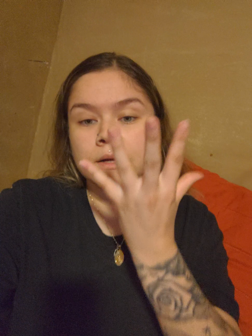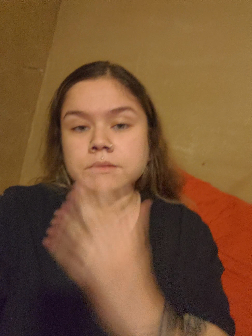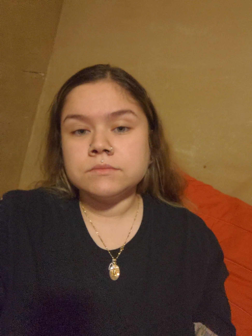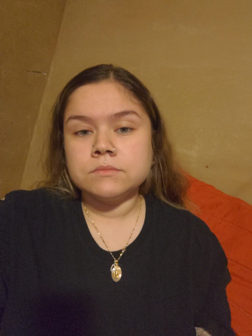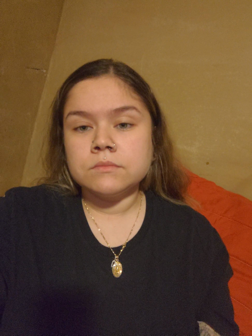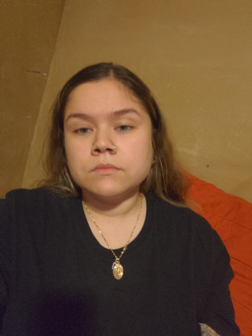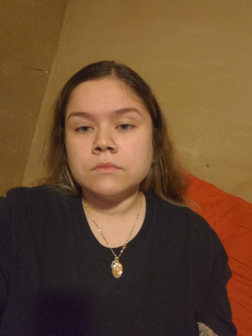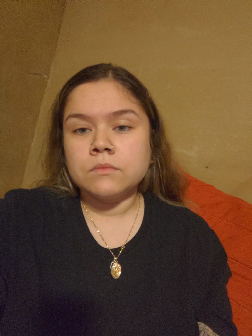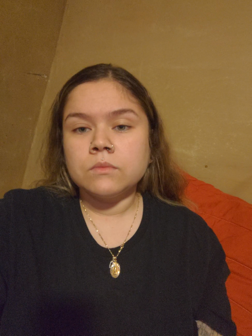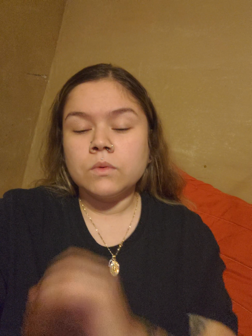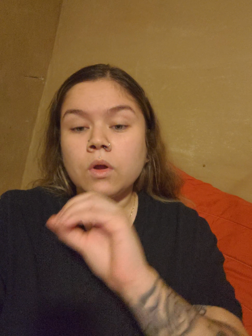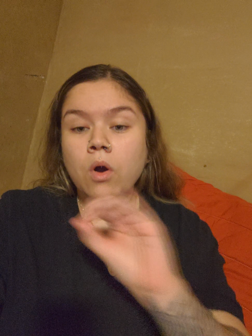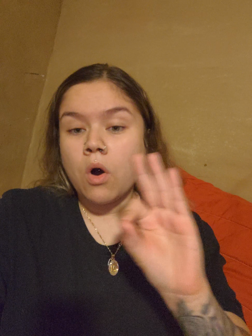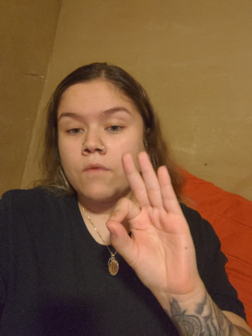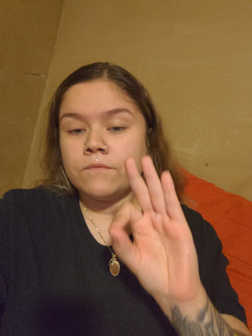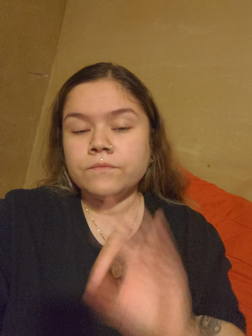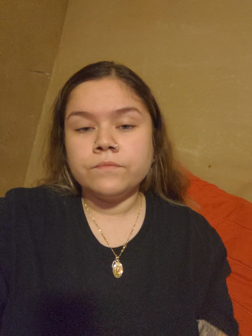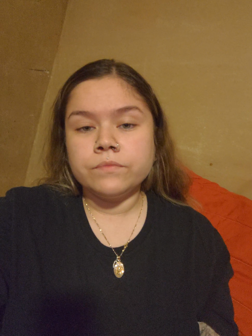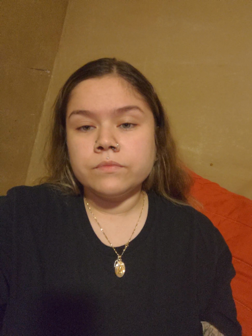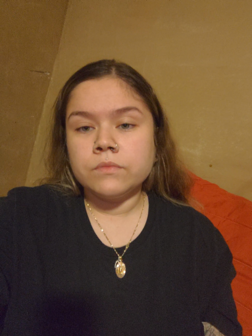of